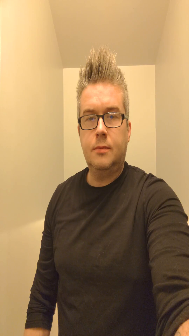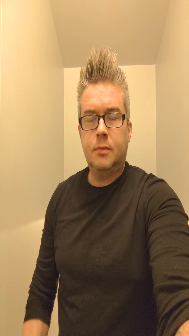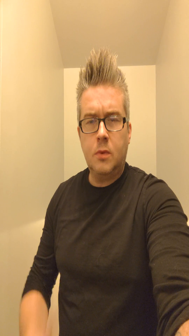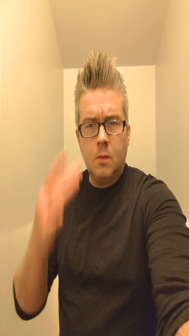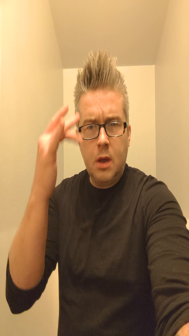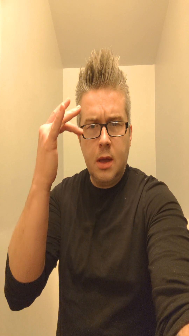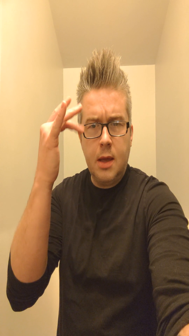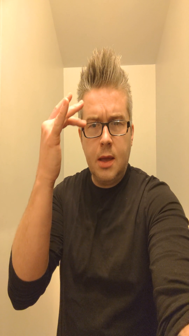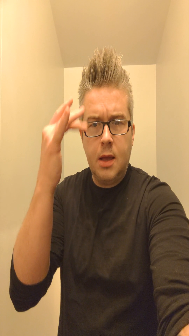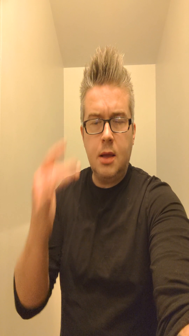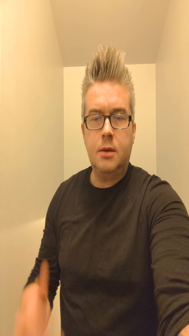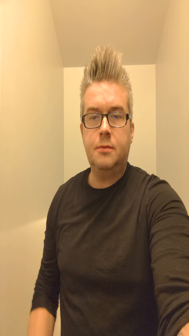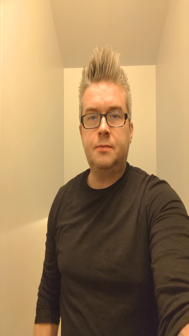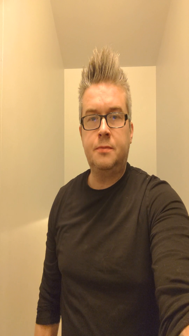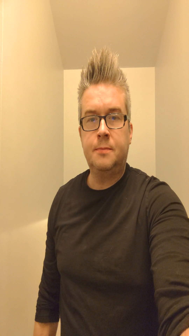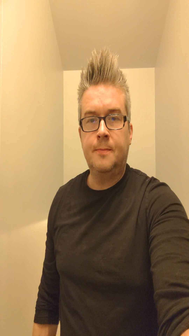why